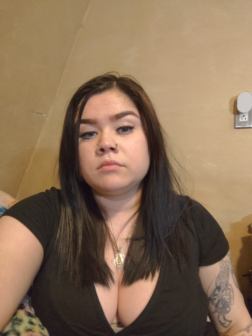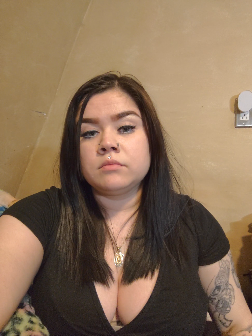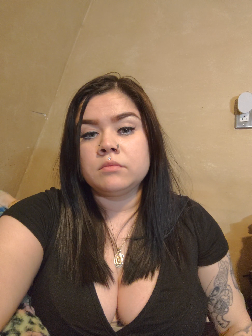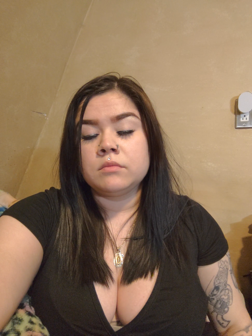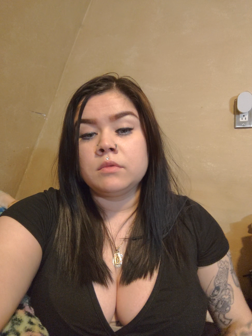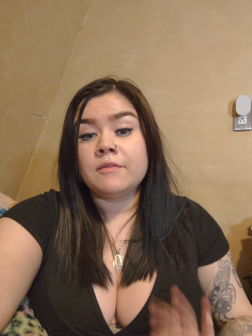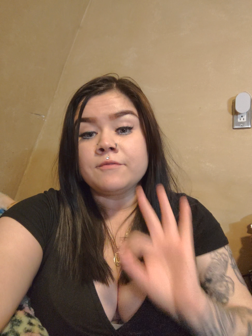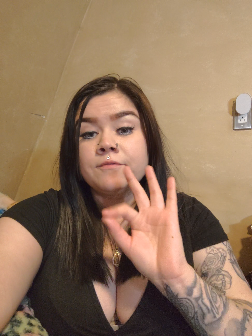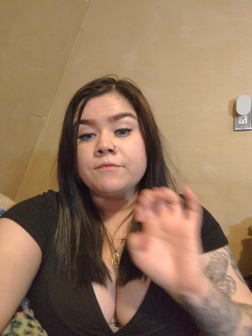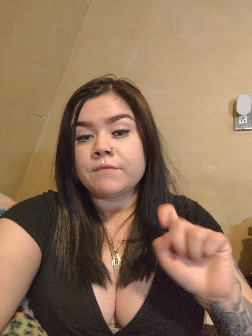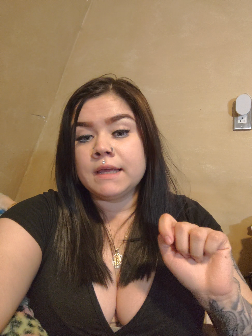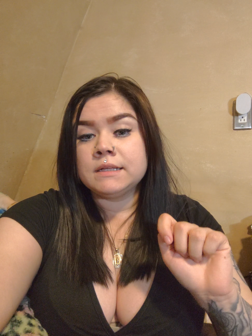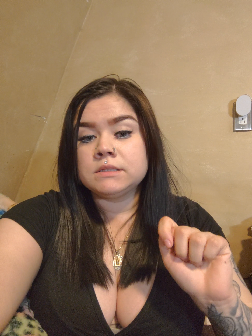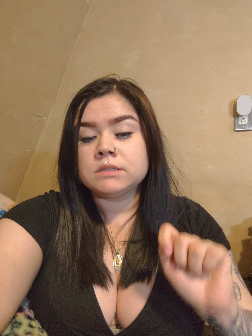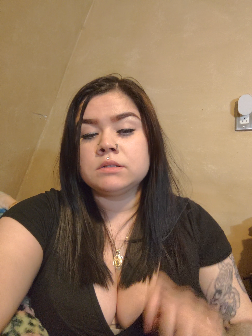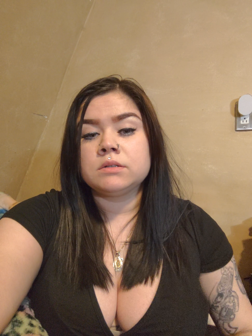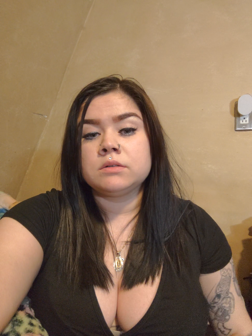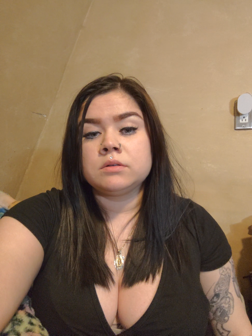feet